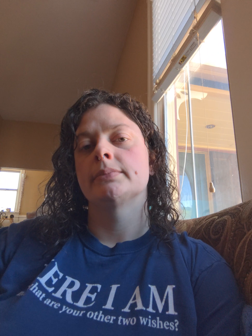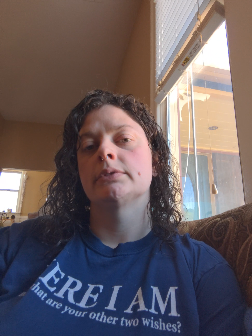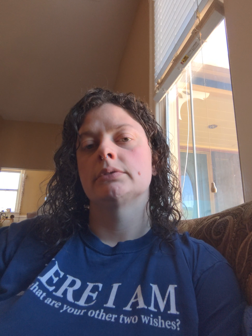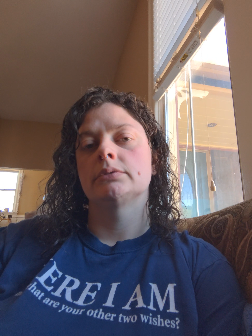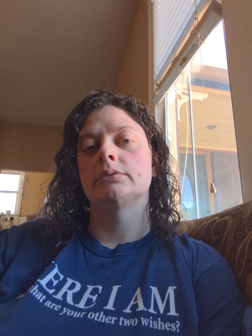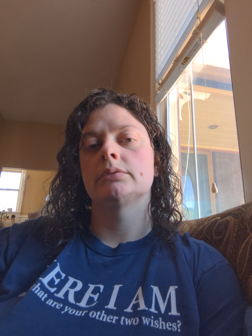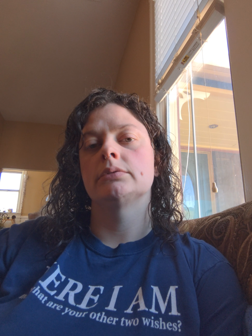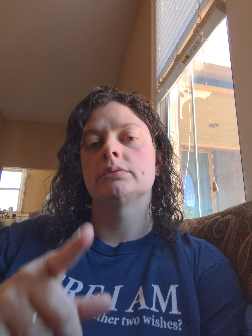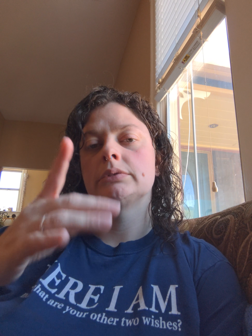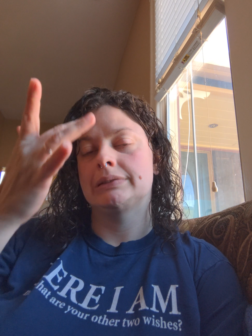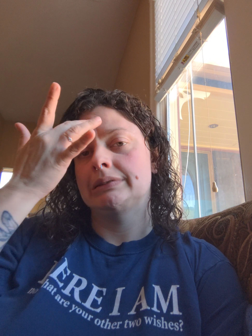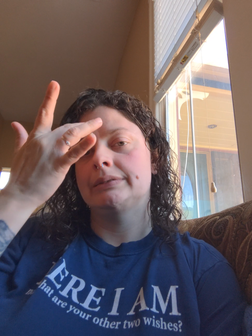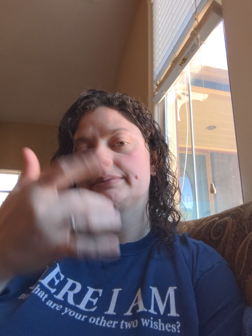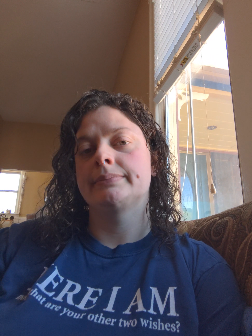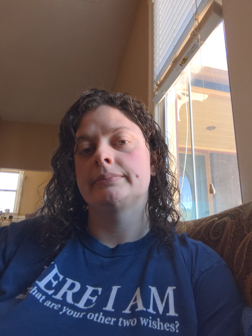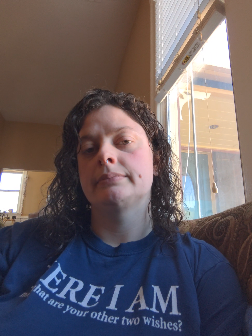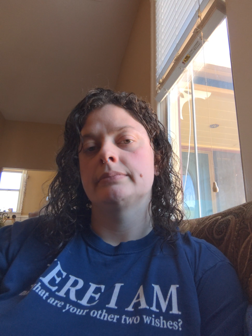sick